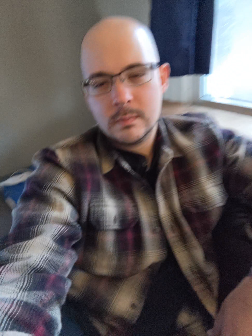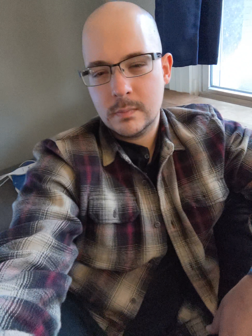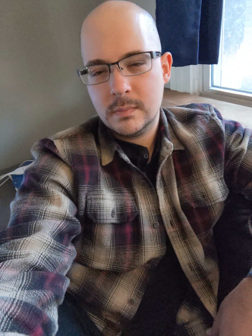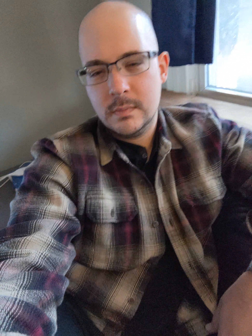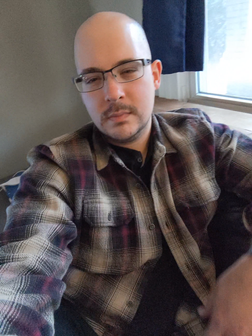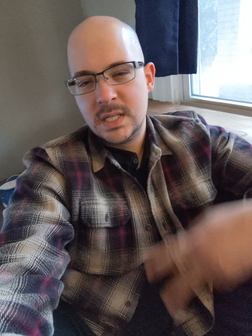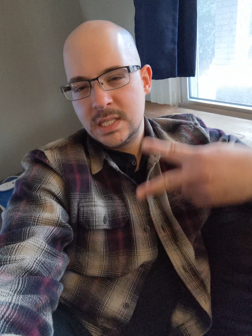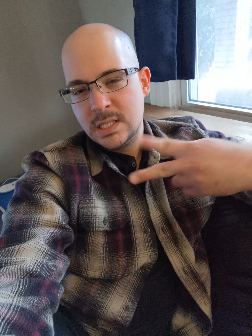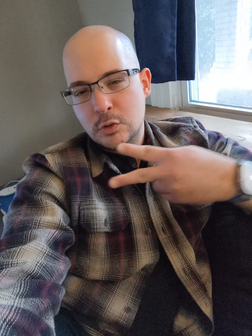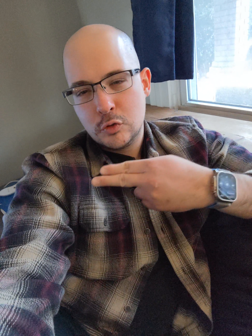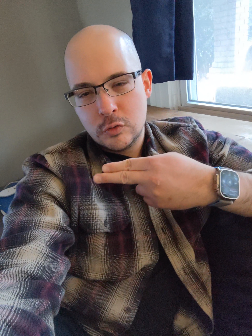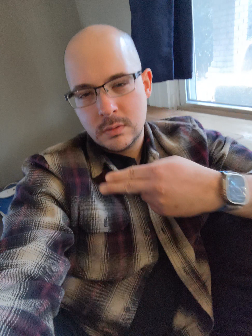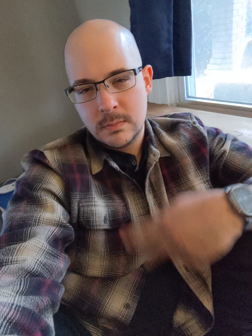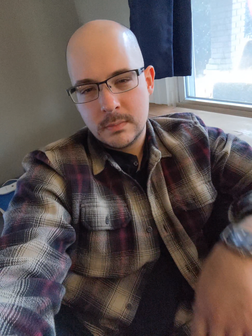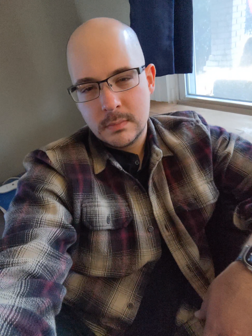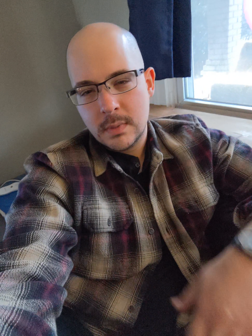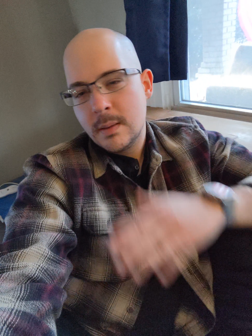scissors